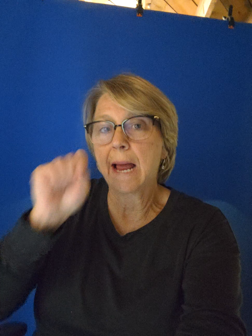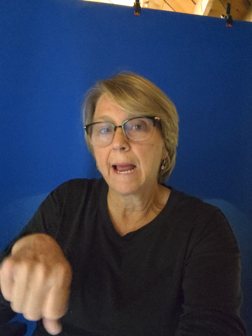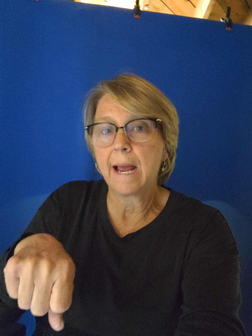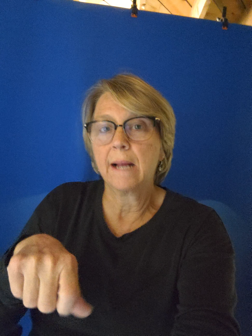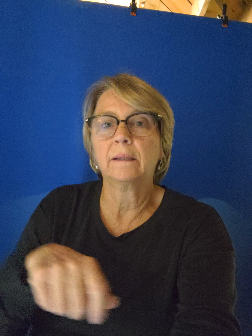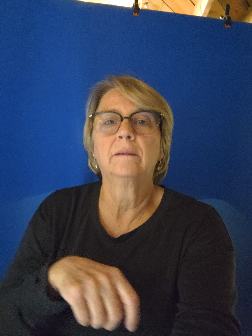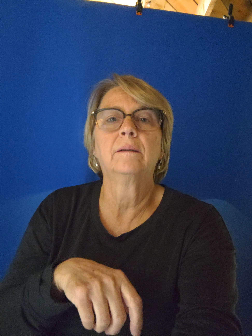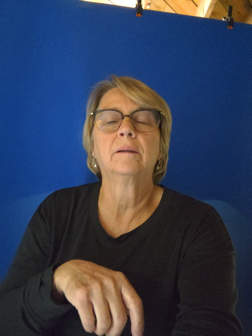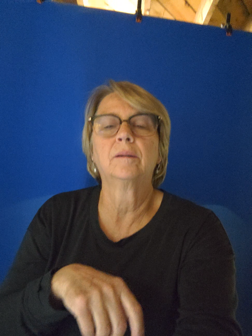can